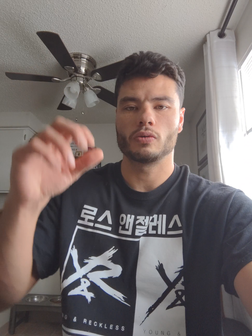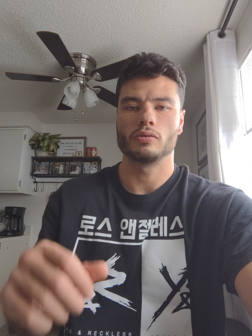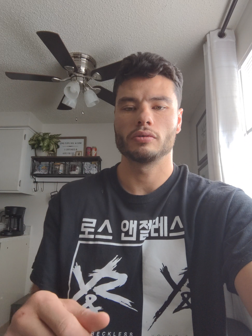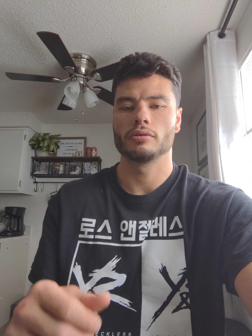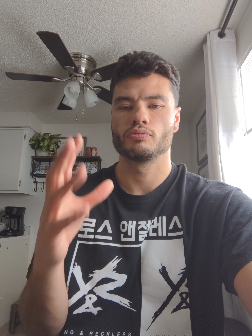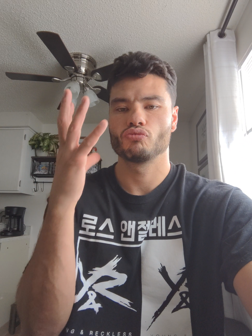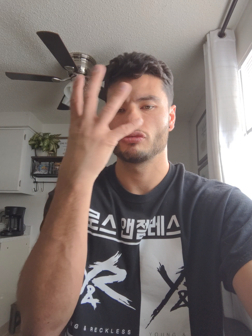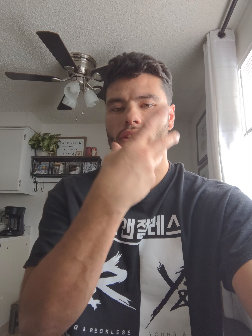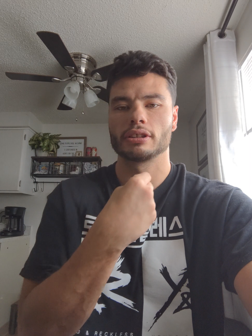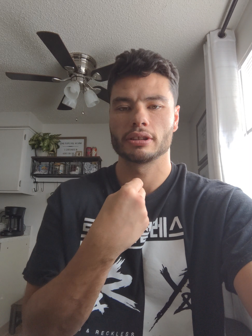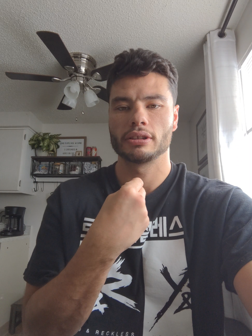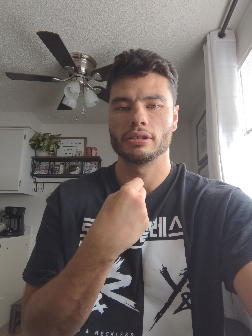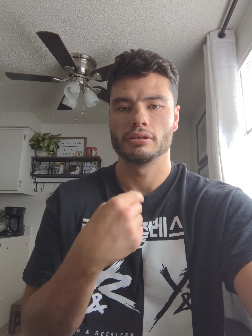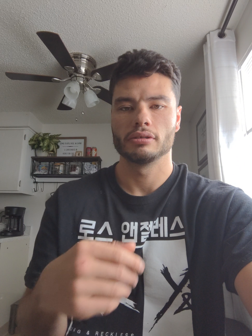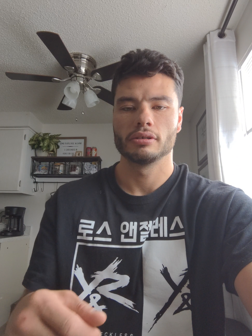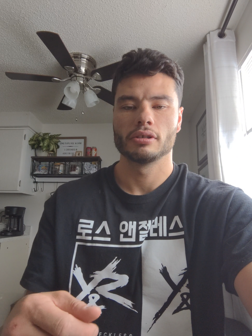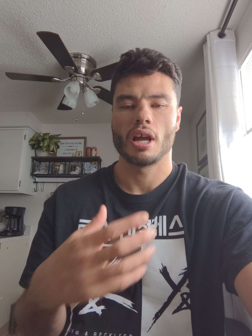pretty